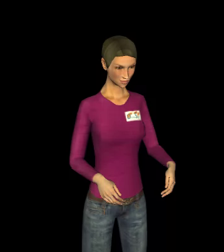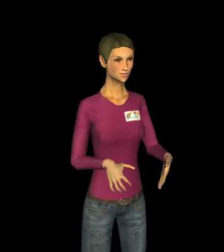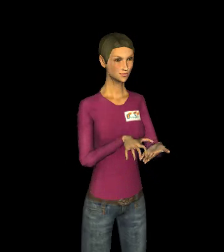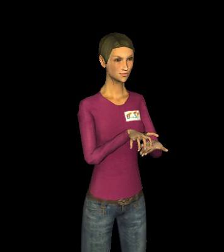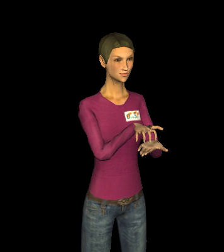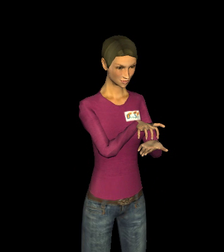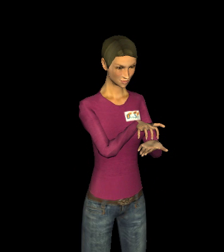بخيل